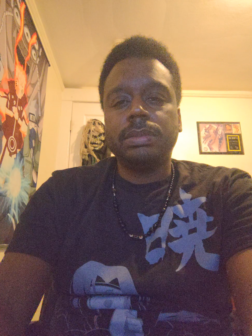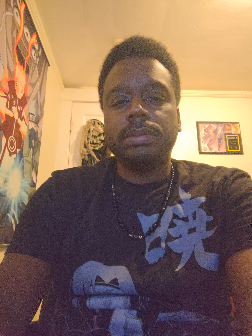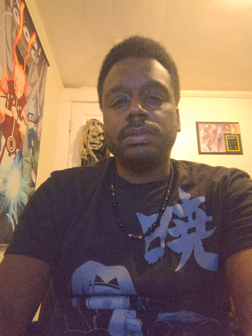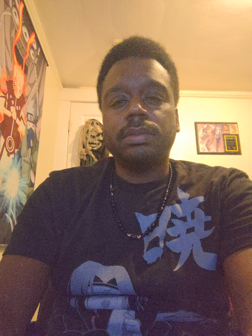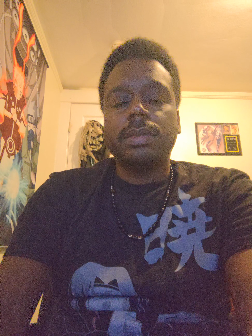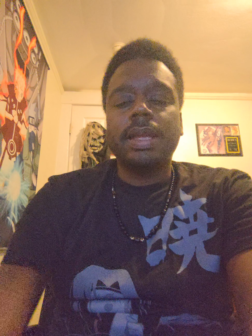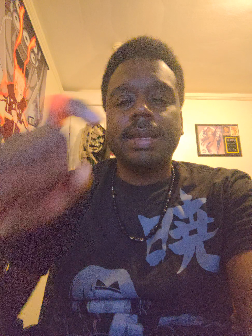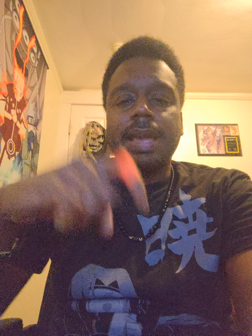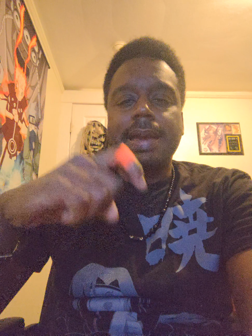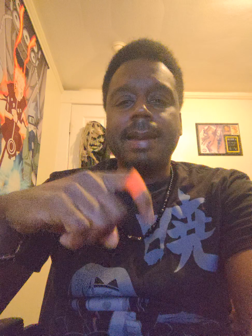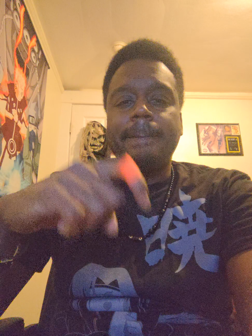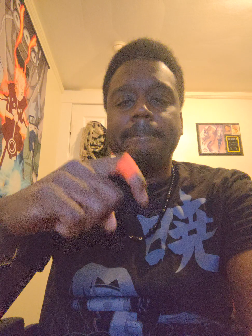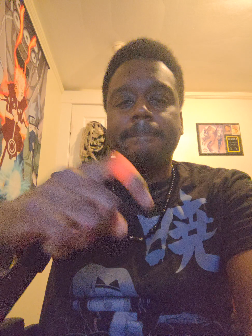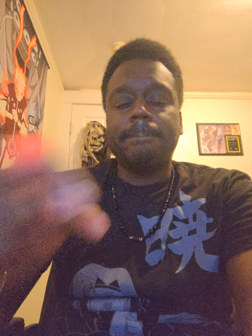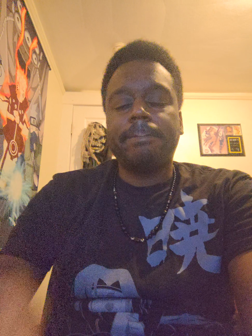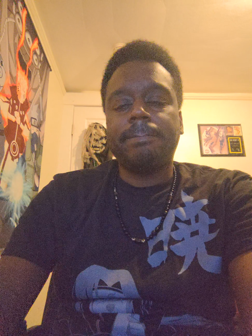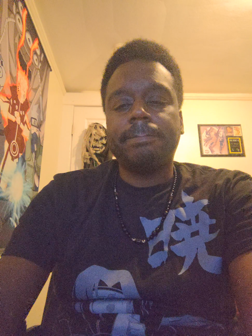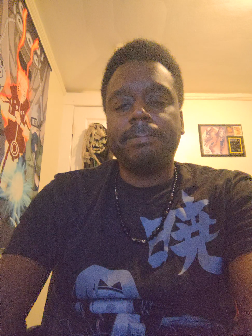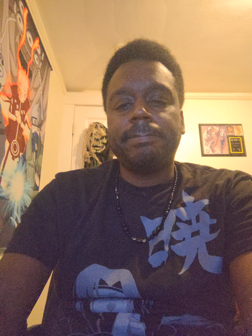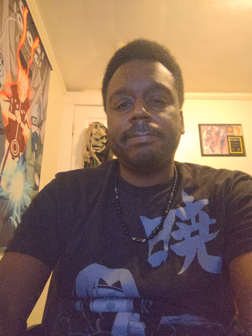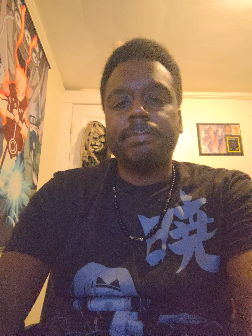time